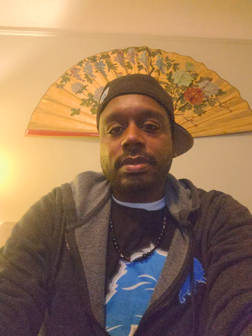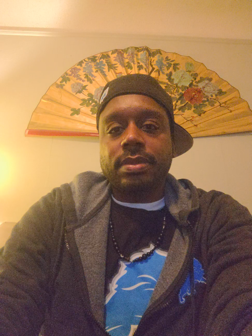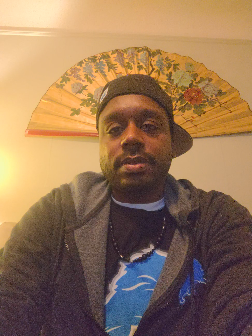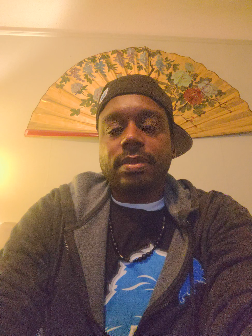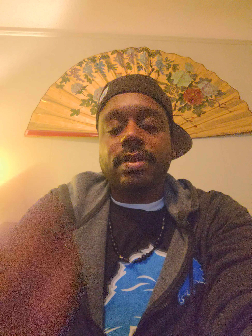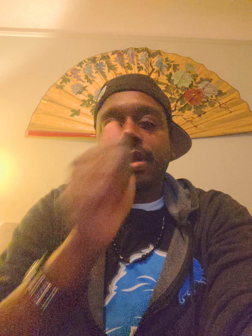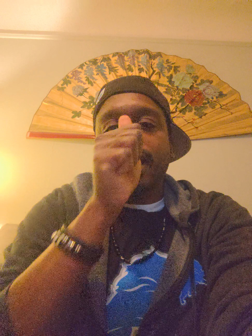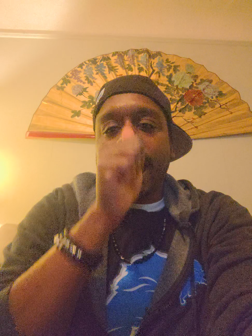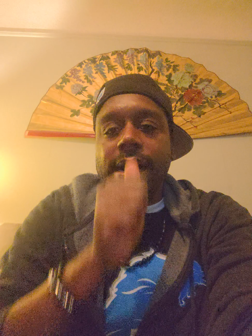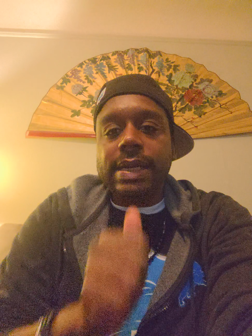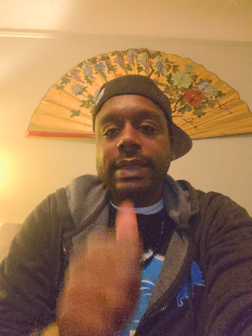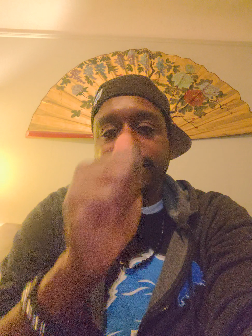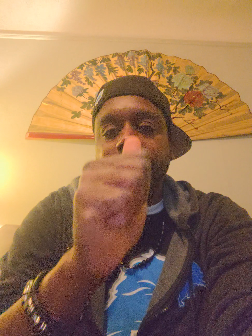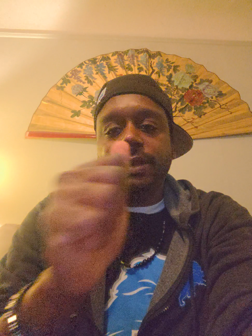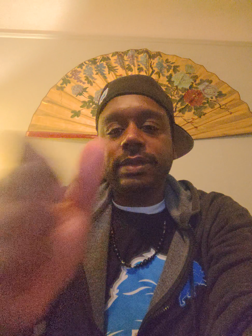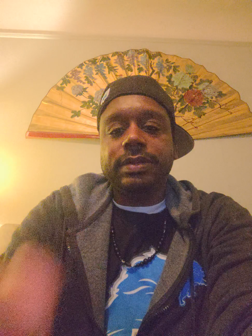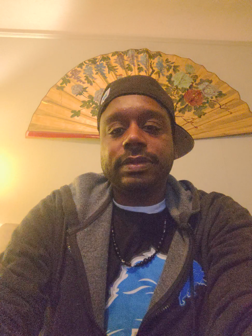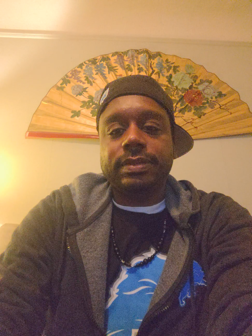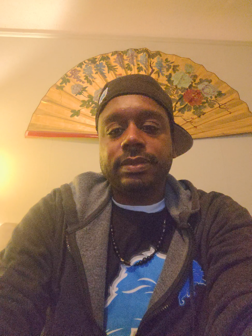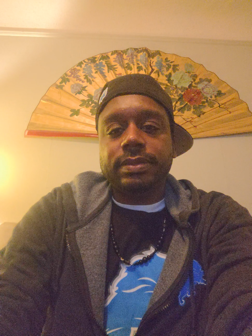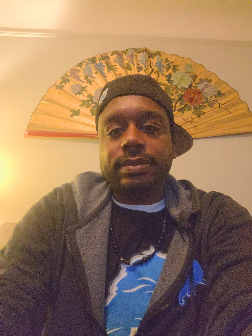hide